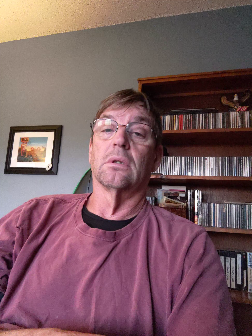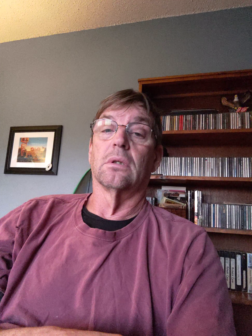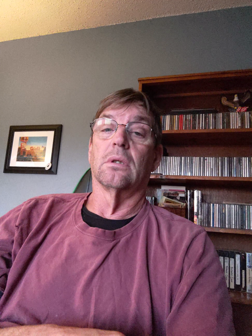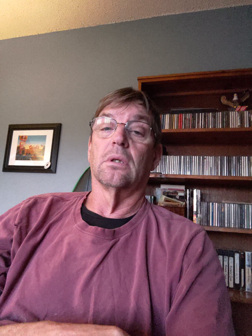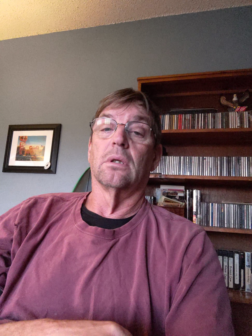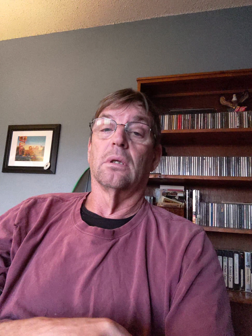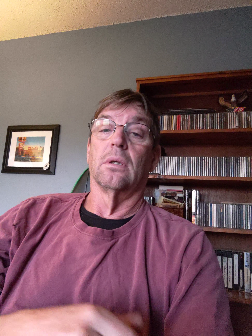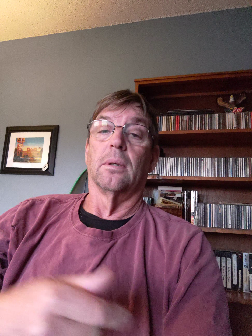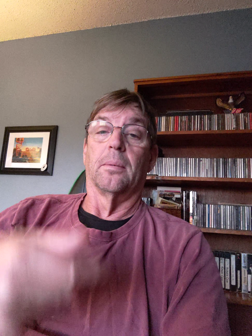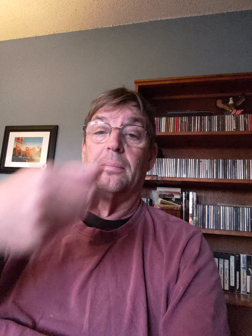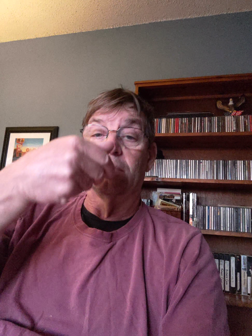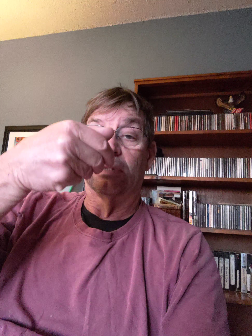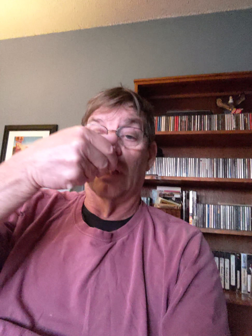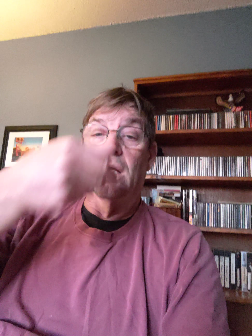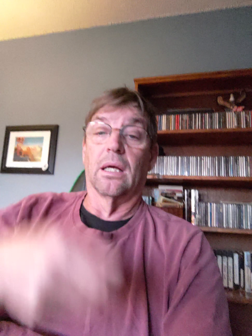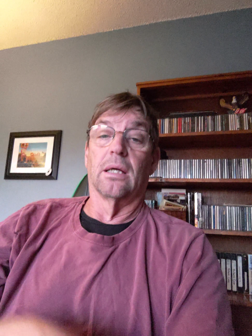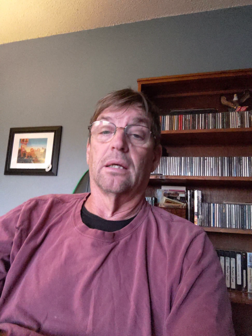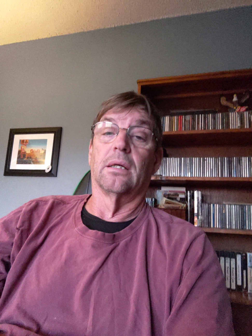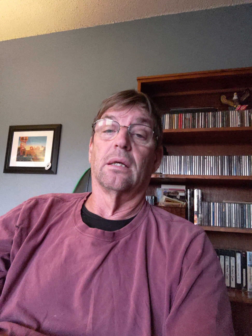pizza